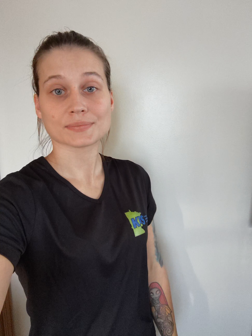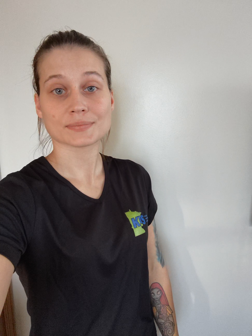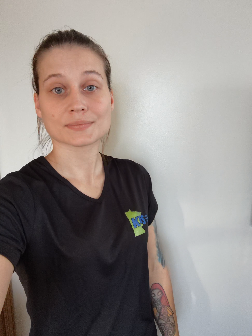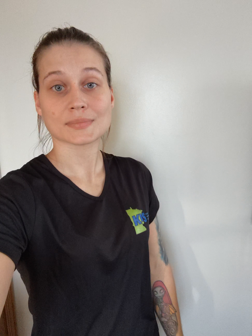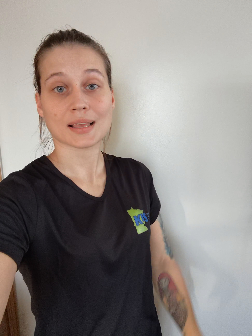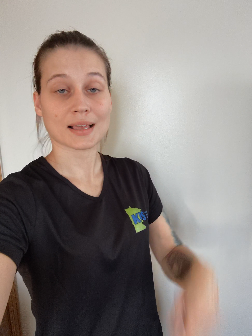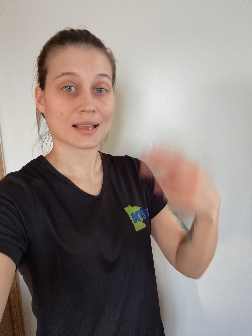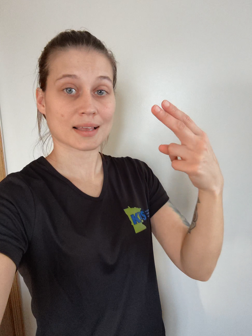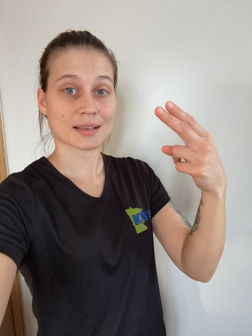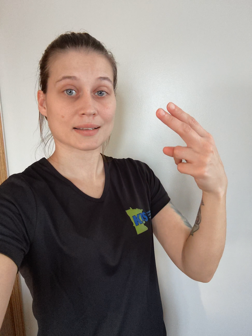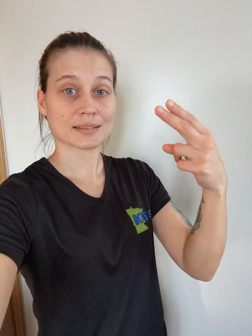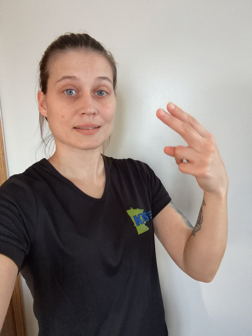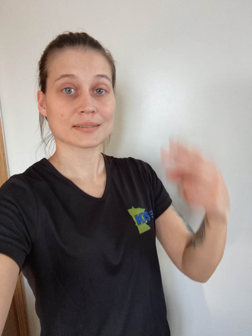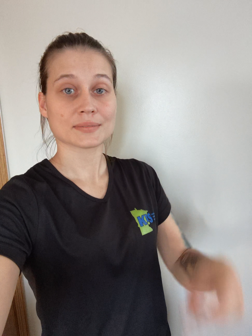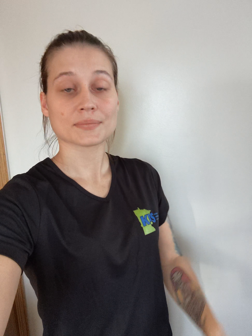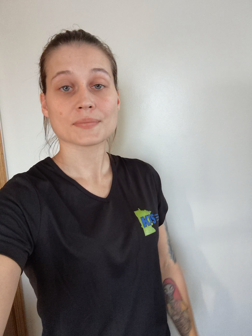high